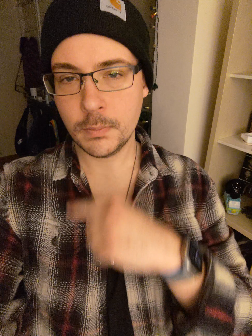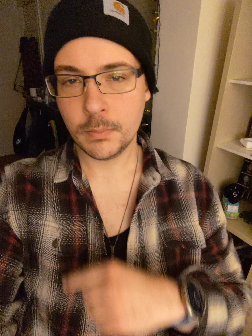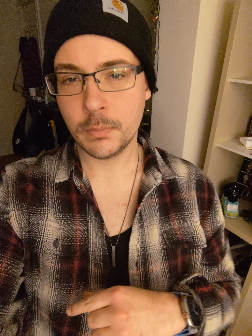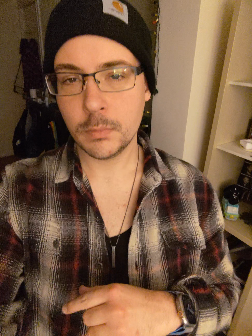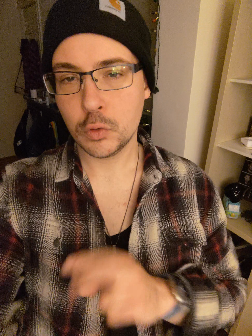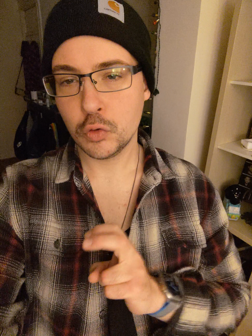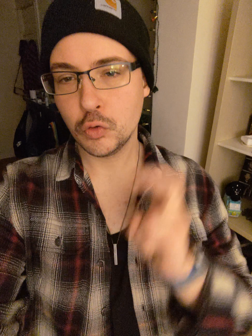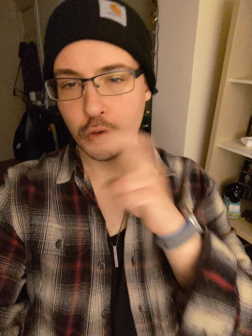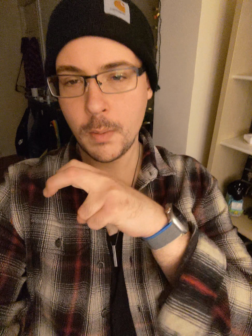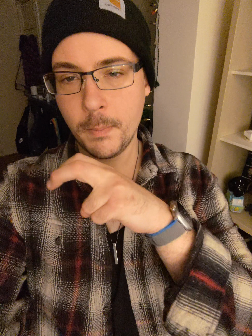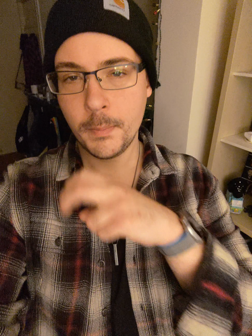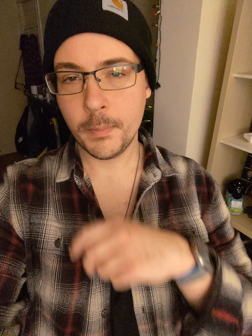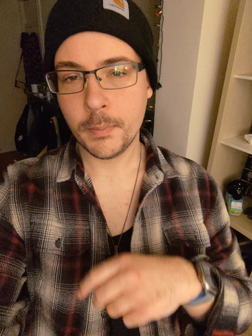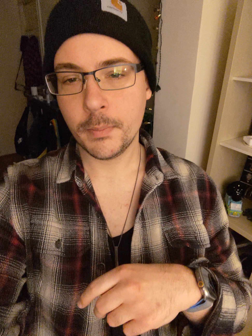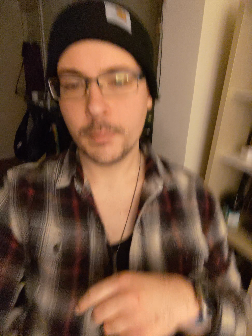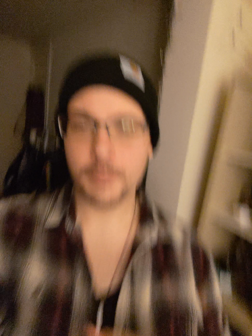jump